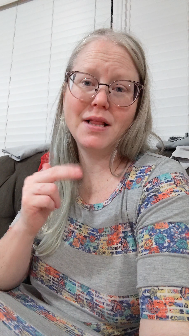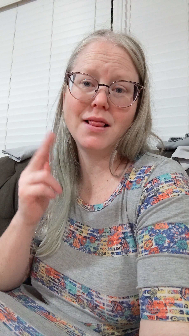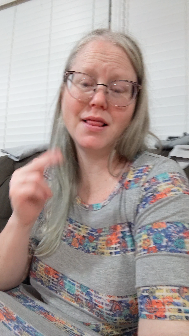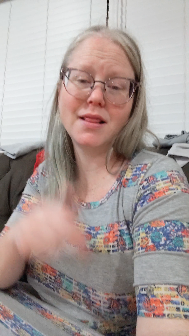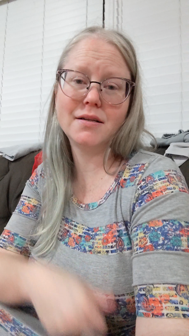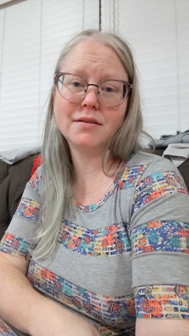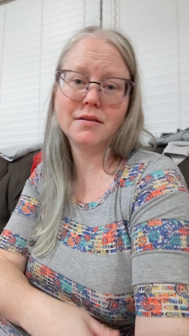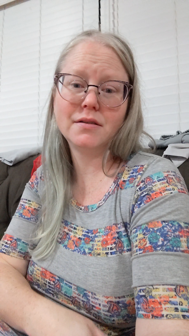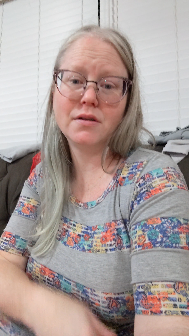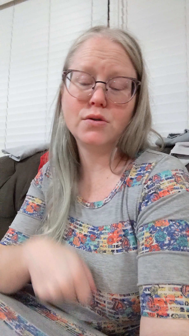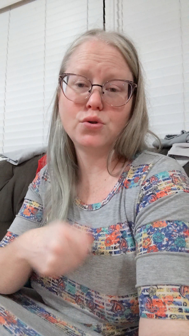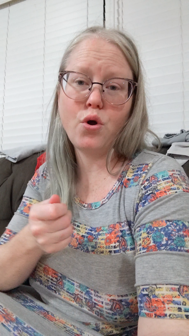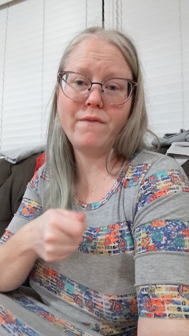shovel